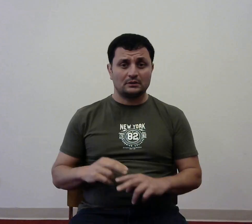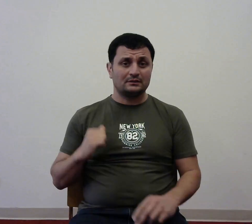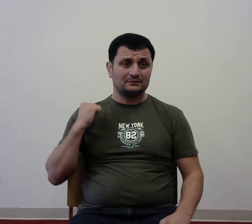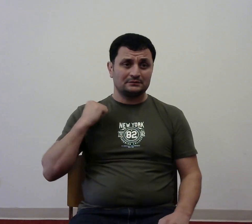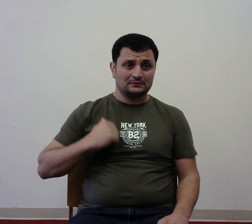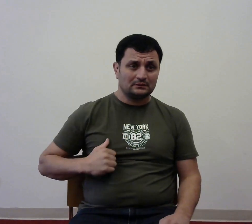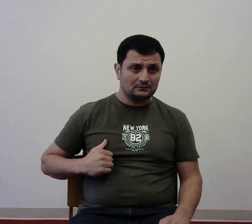çanta